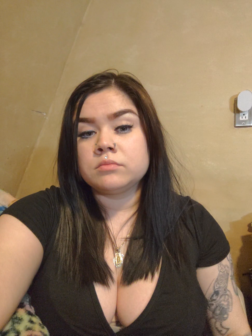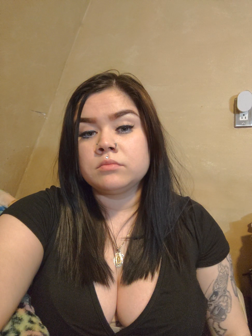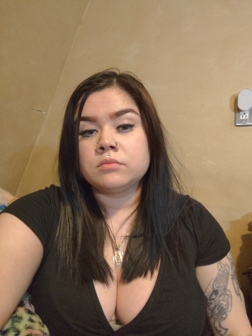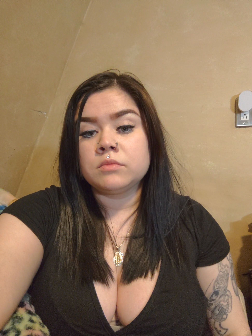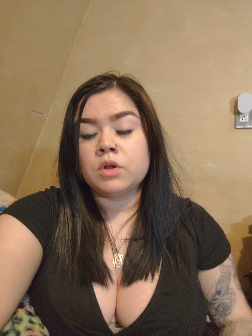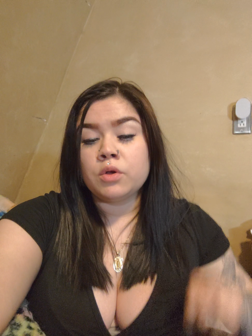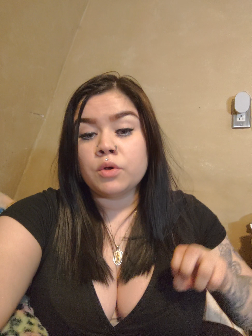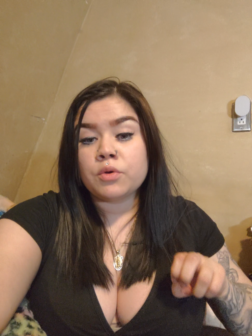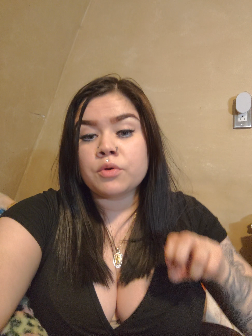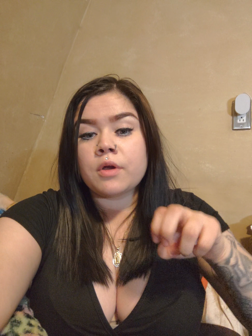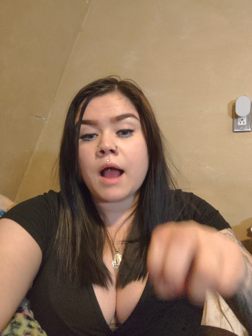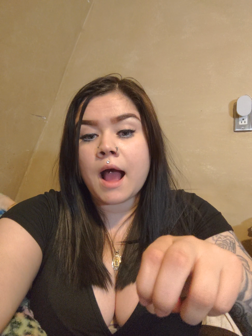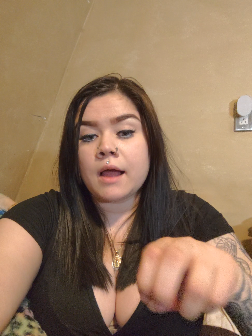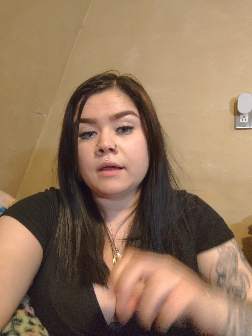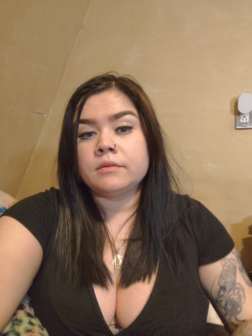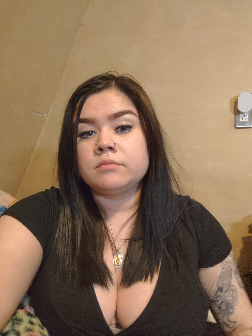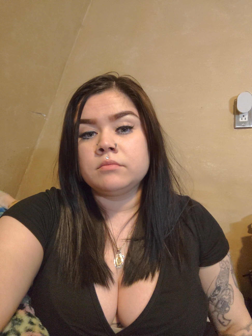ride